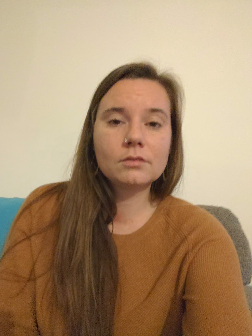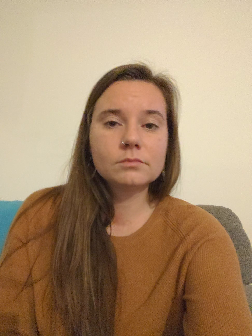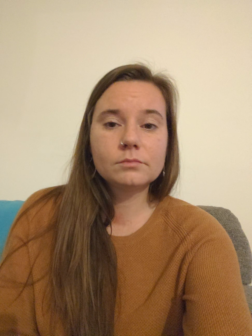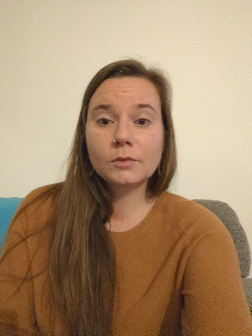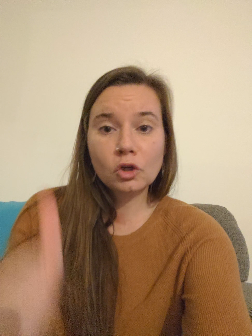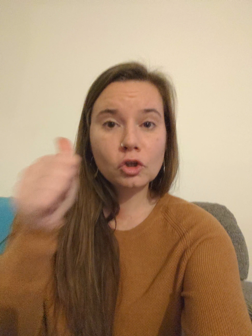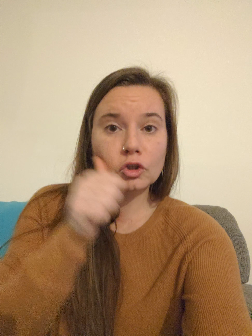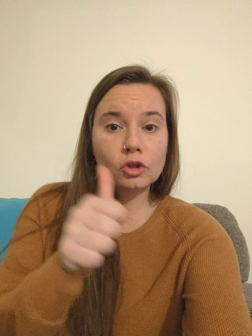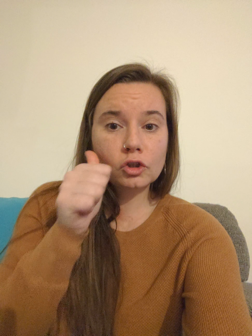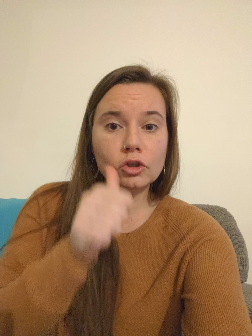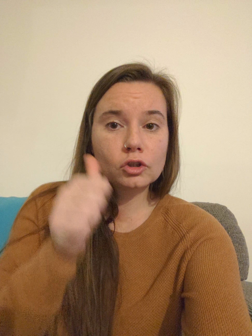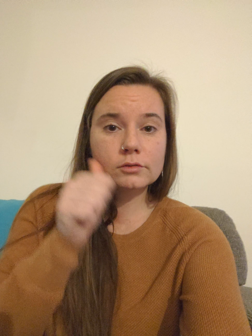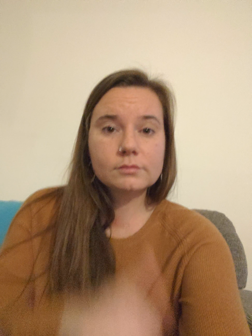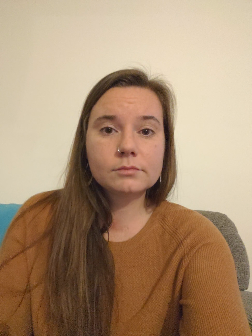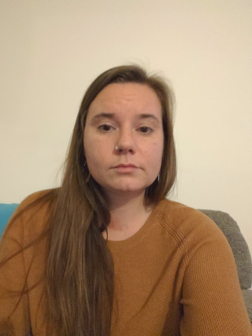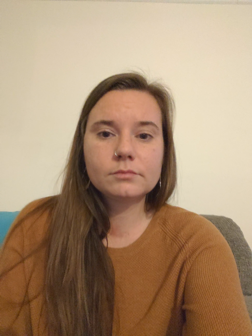girl